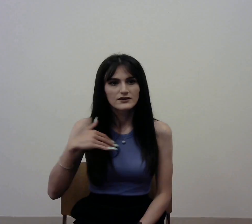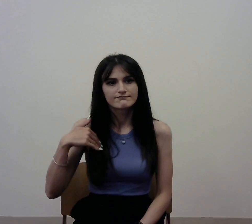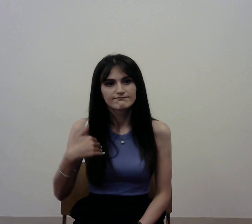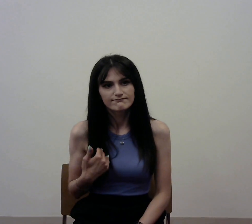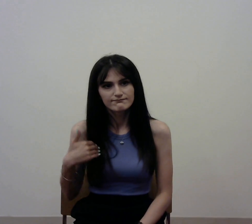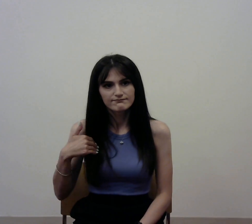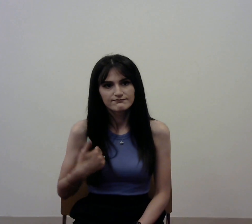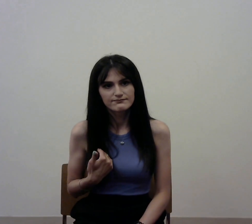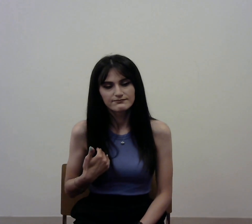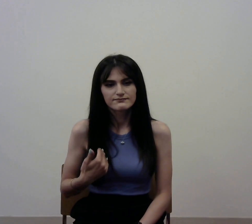subay